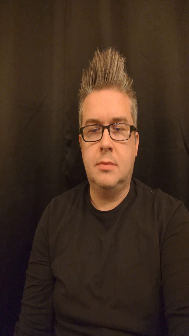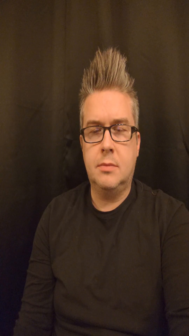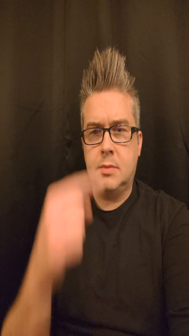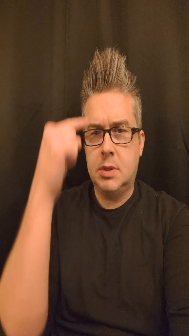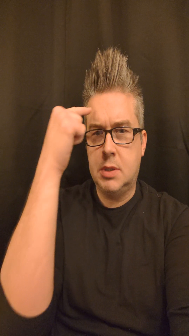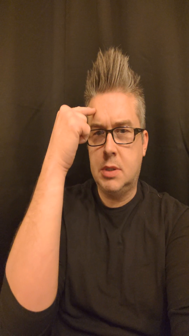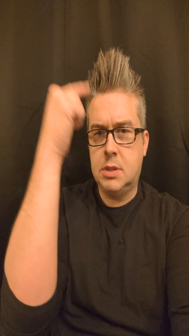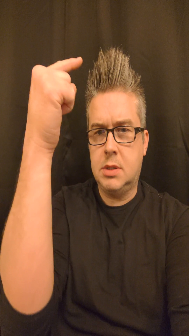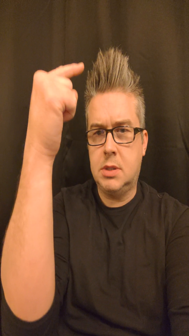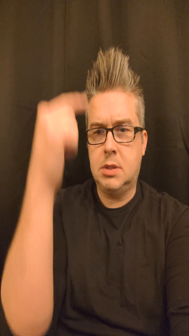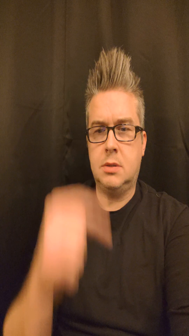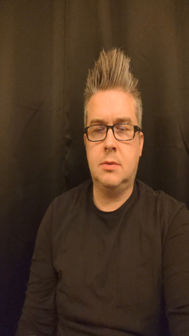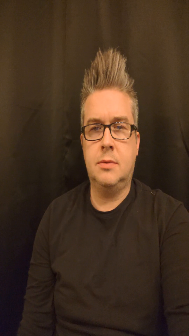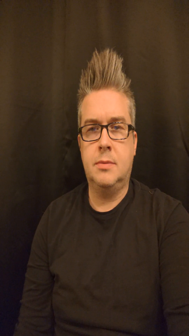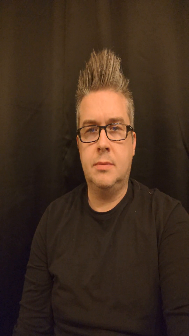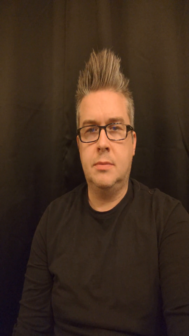penny